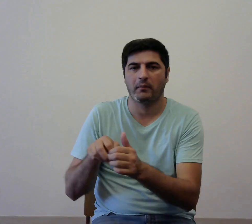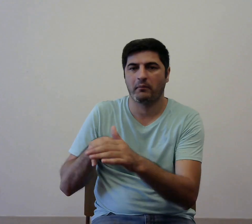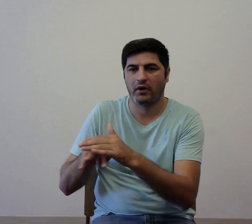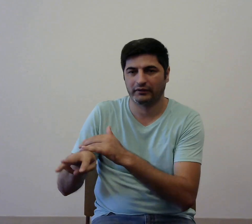metro